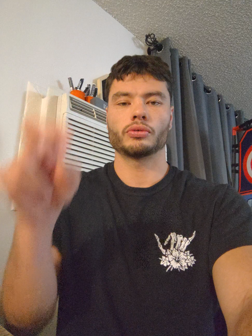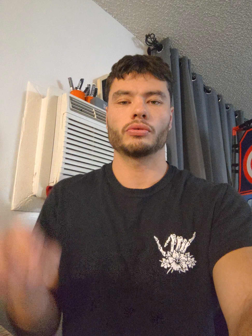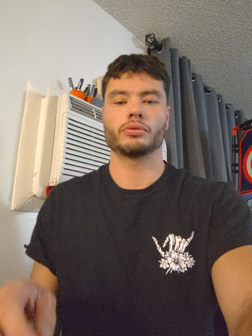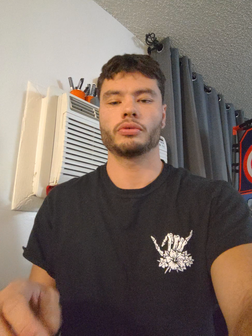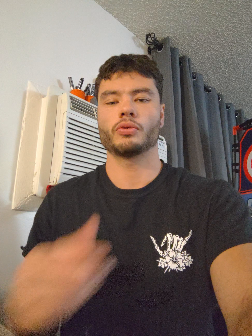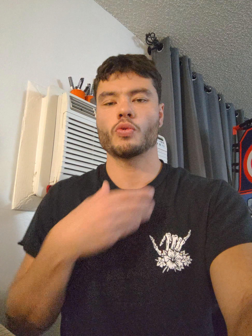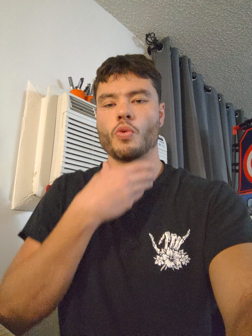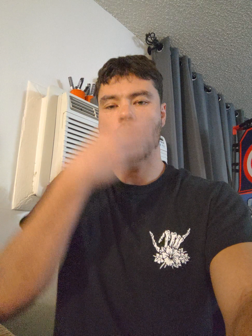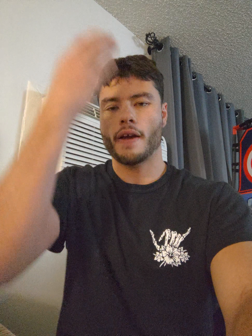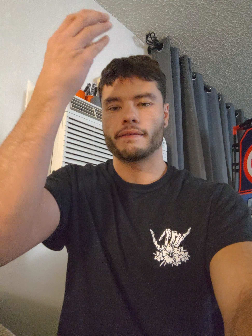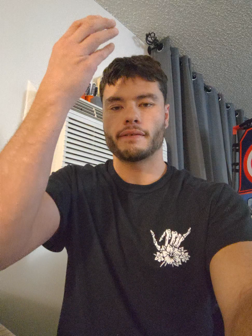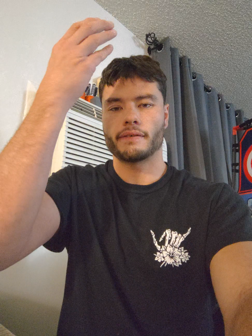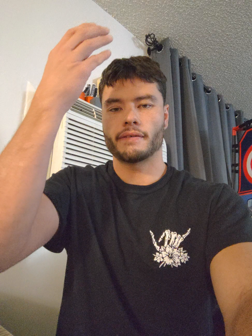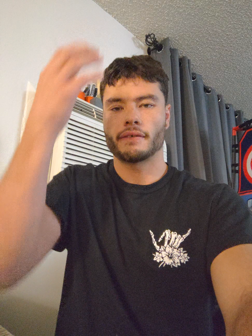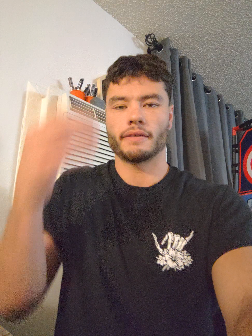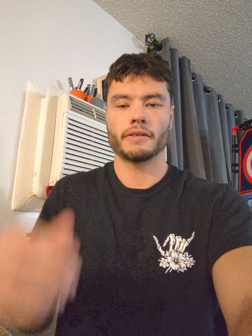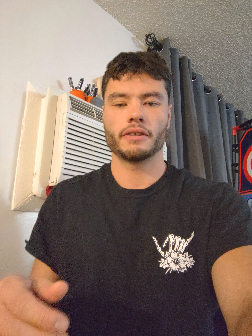giraffe